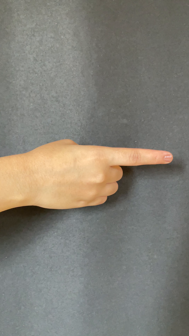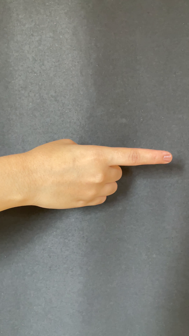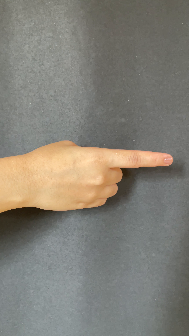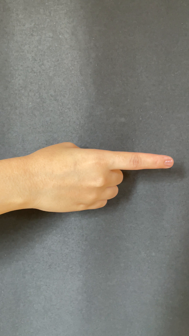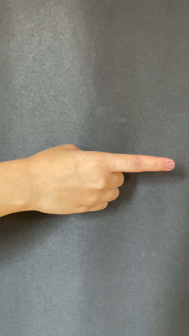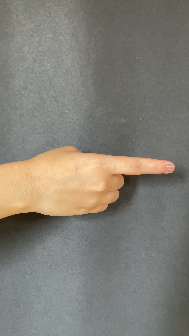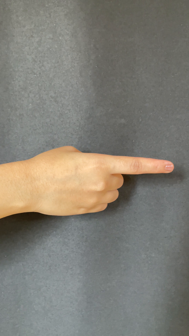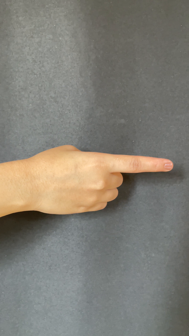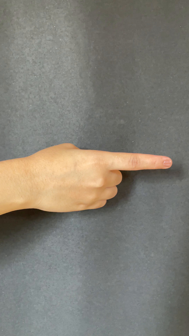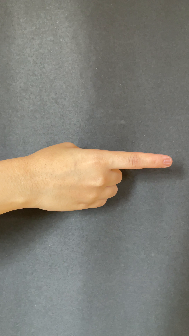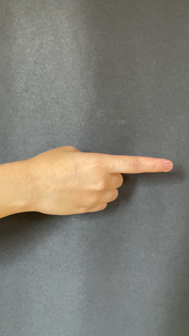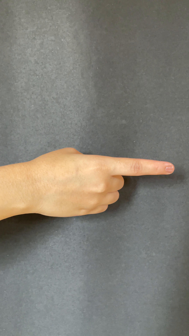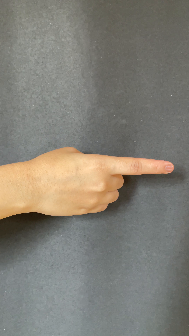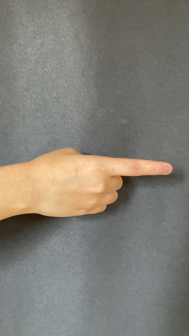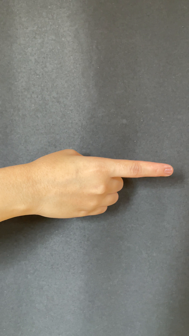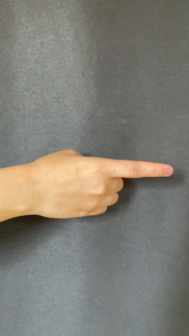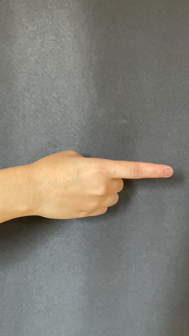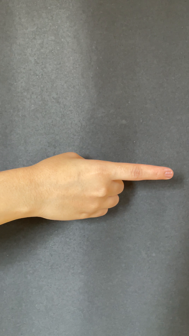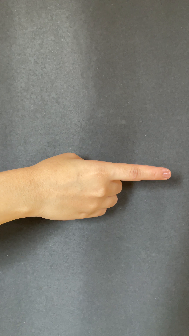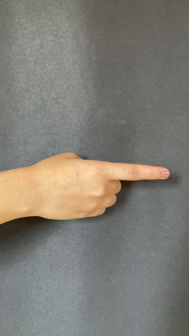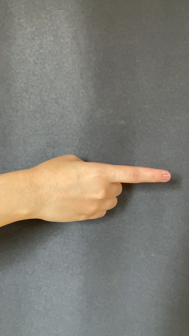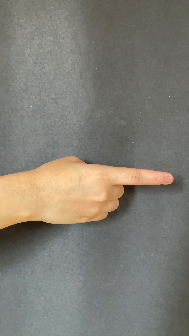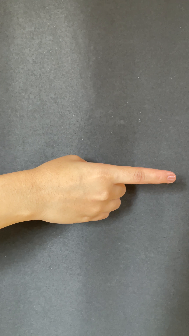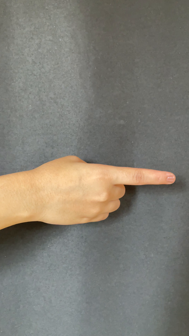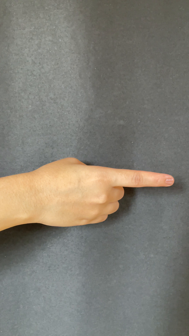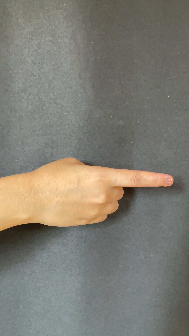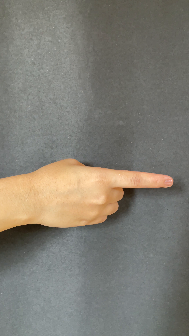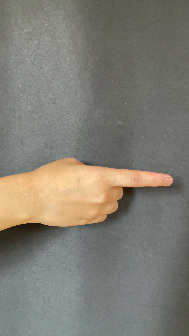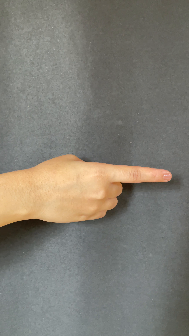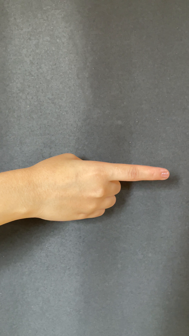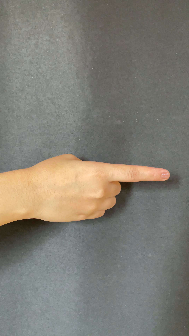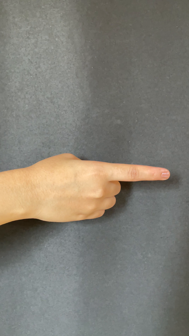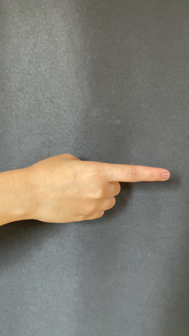न